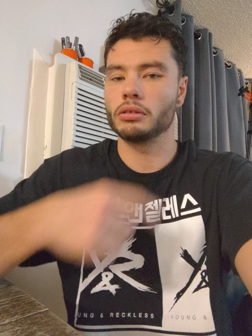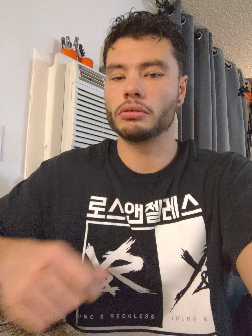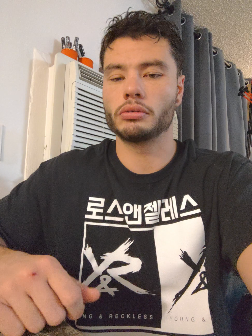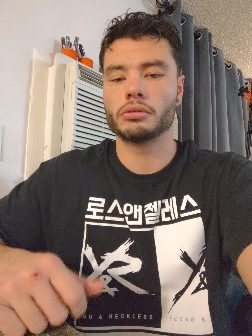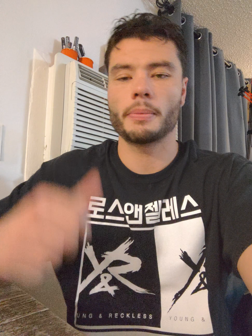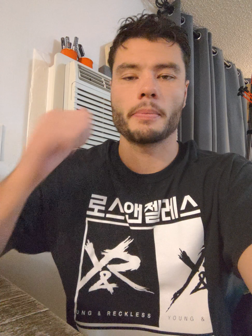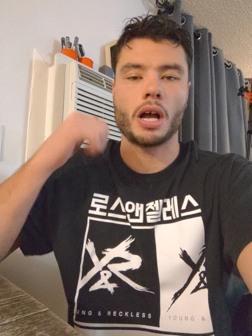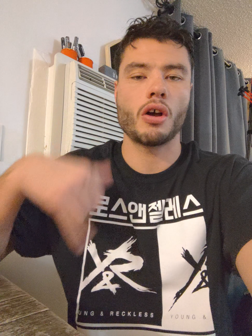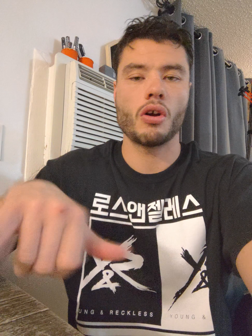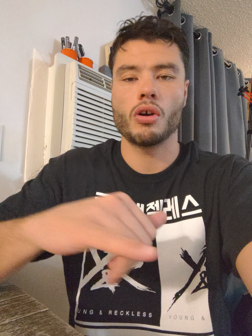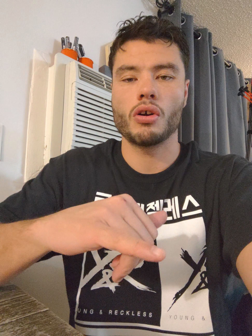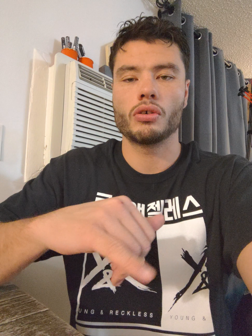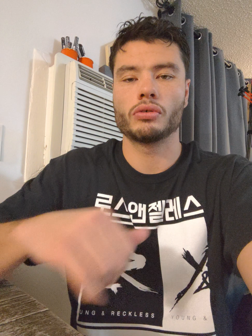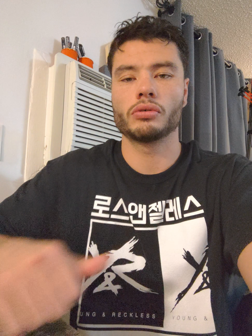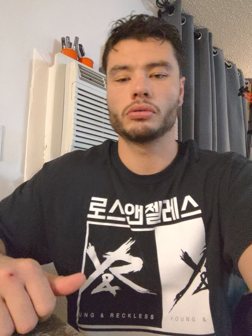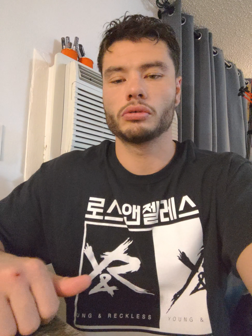backyard